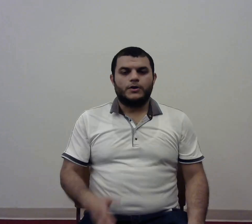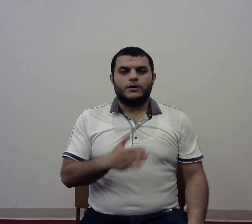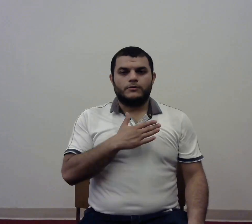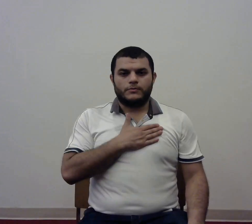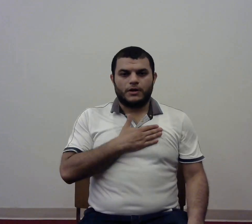mən